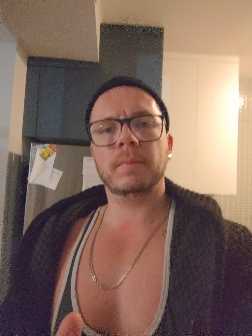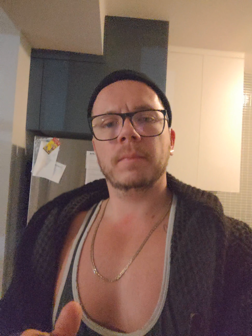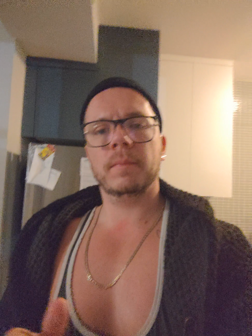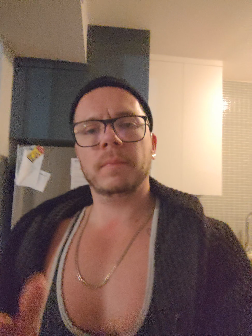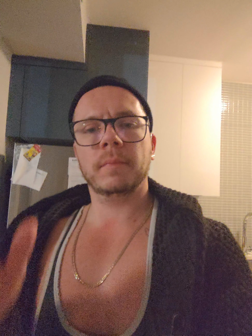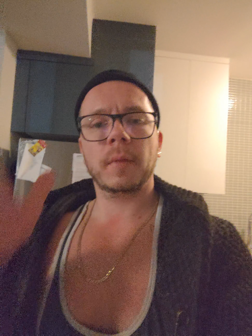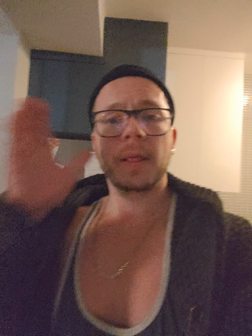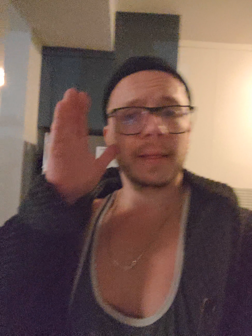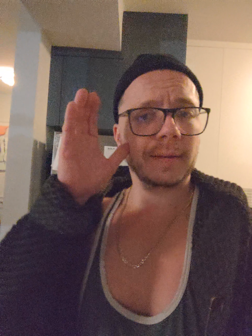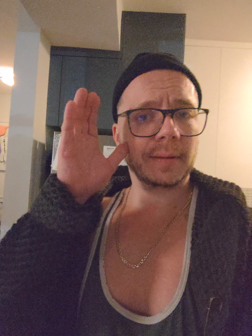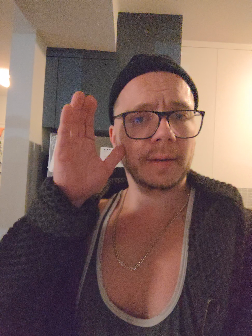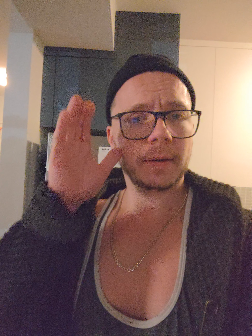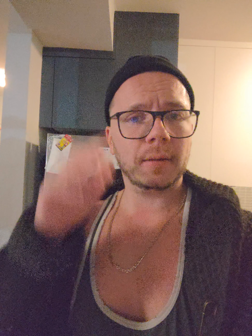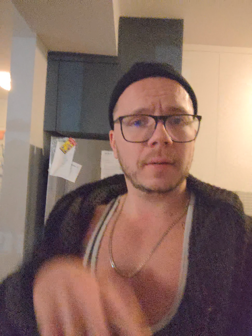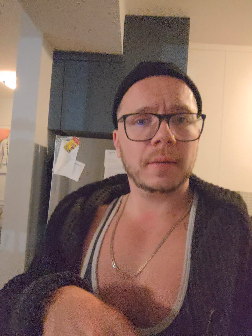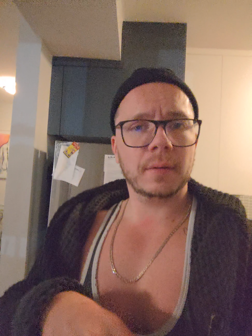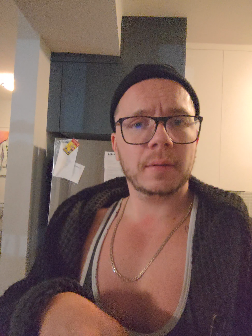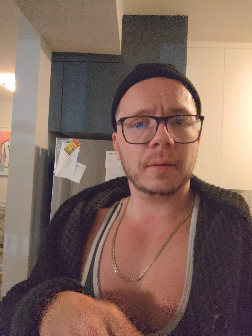listen